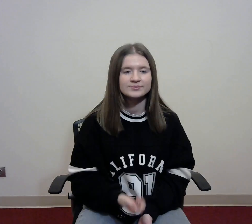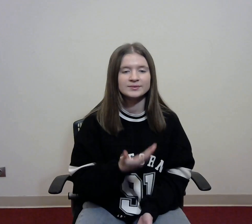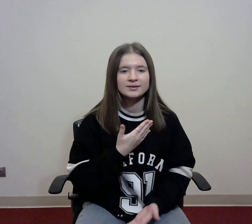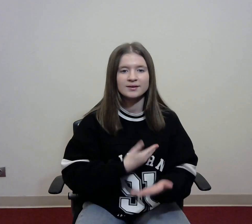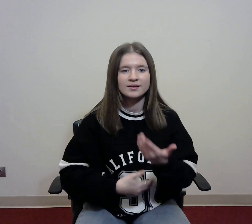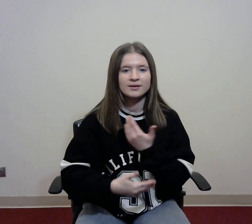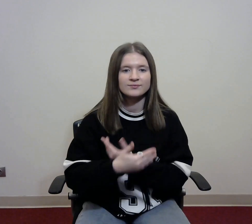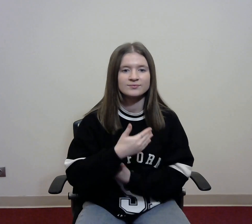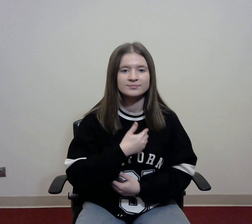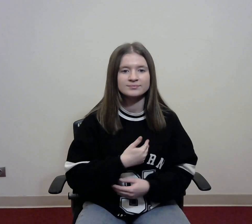əlil